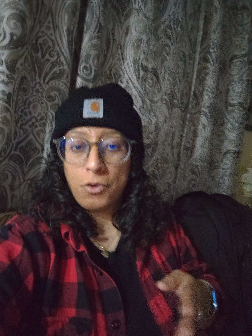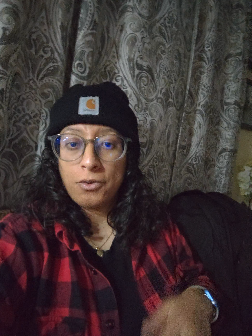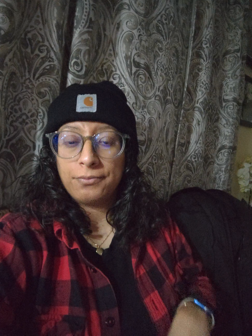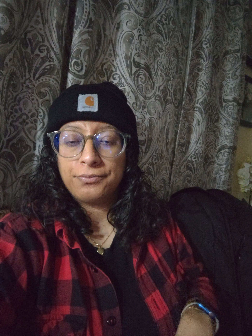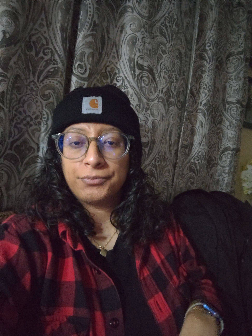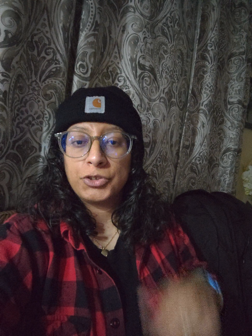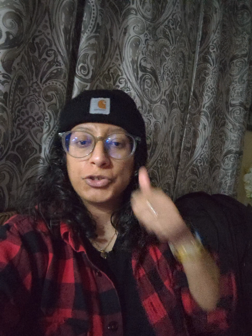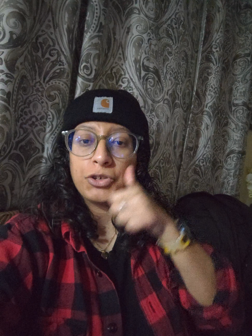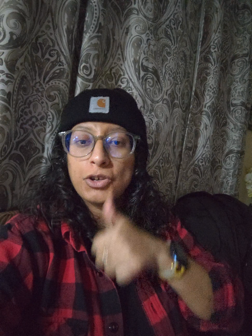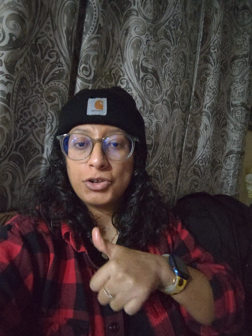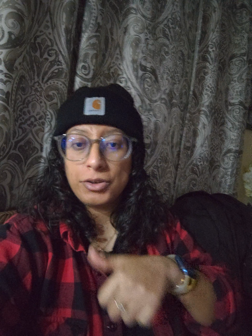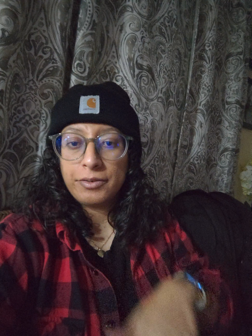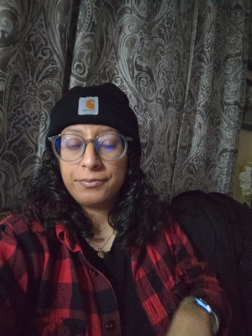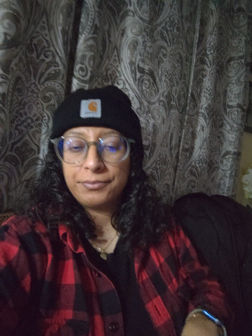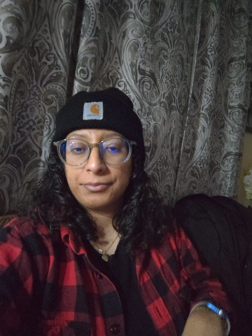girl